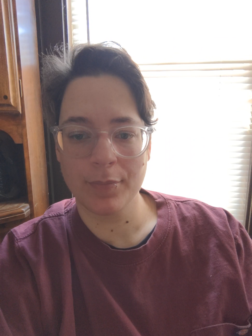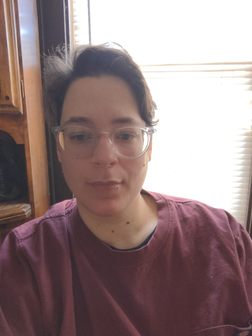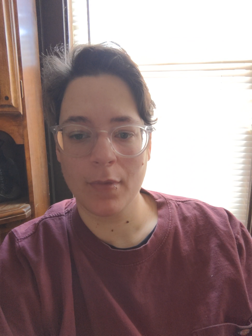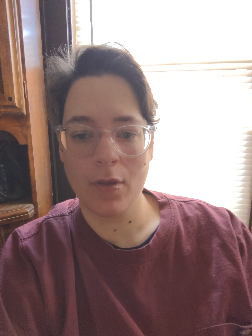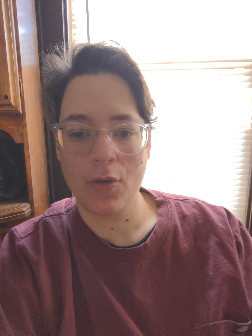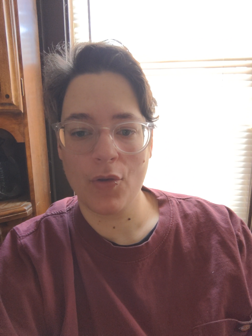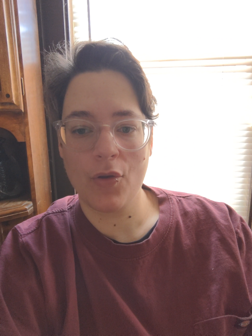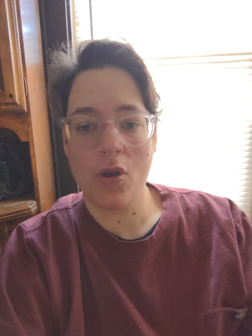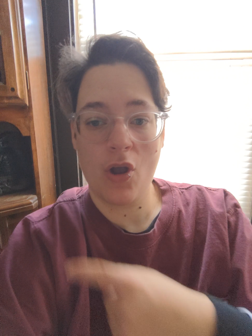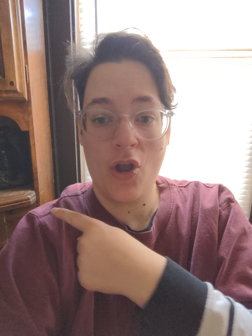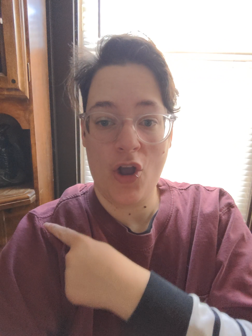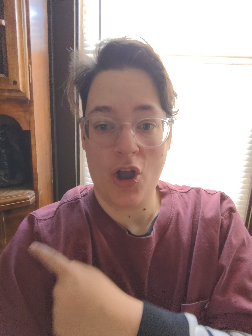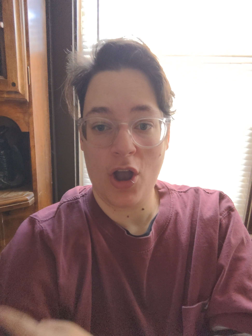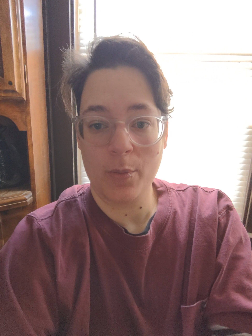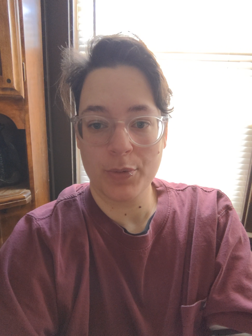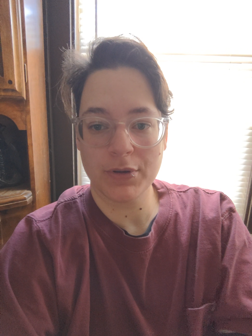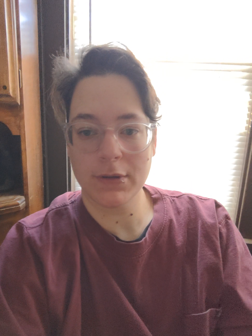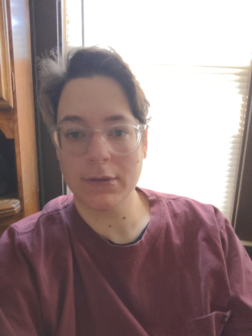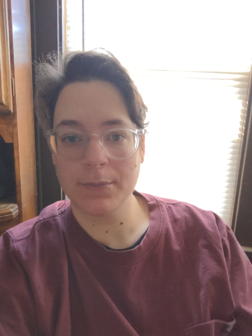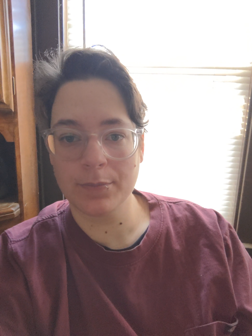arm